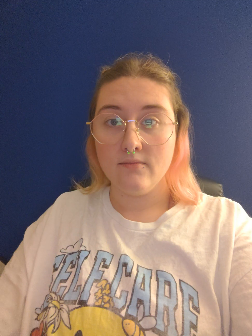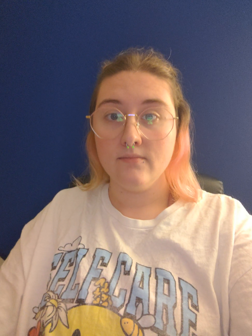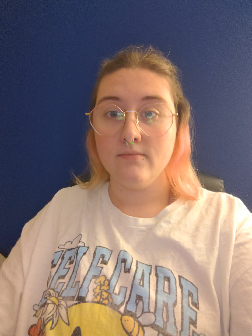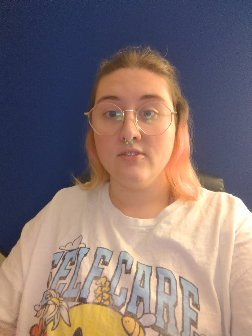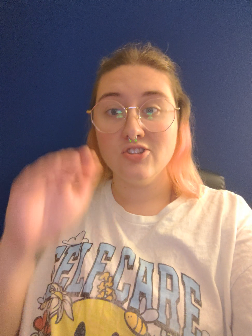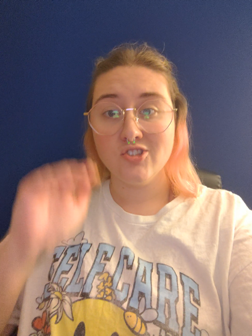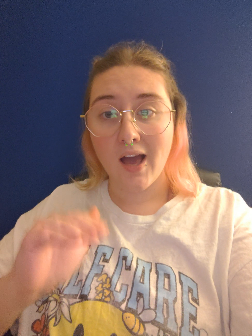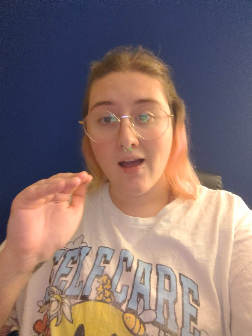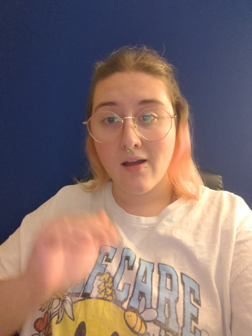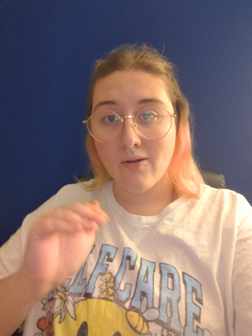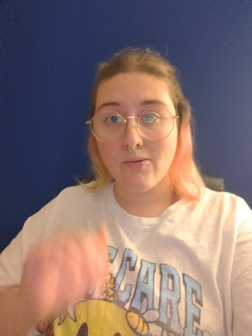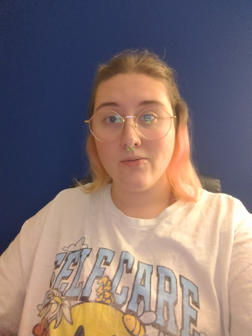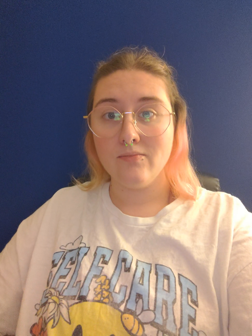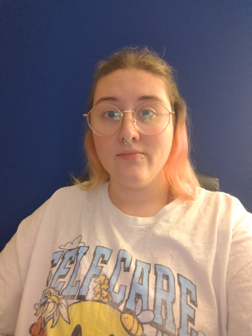child